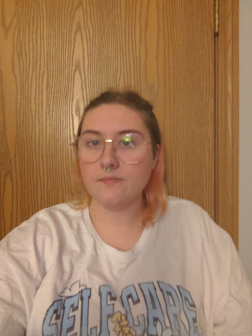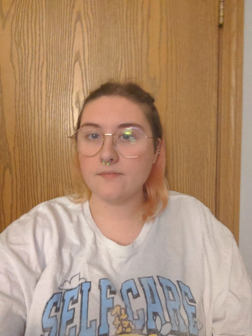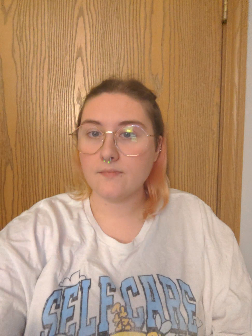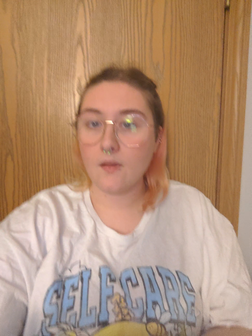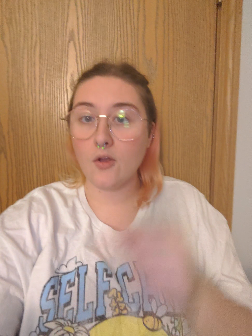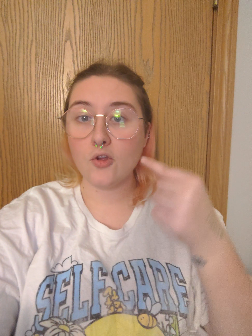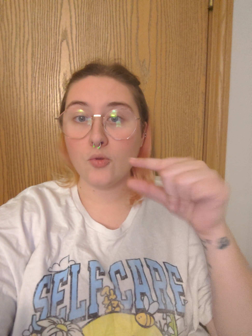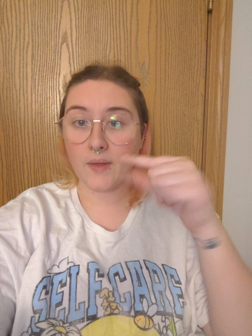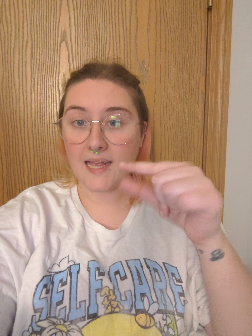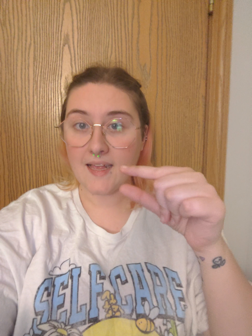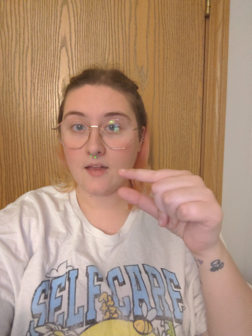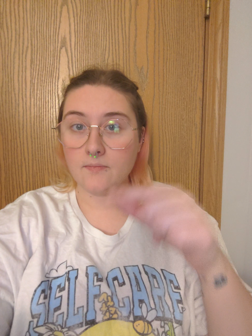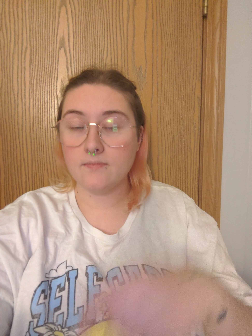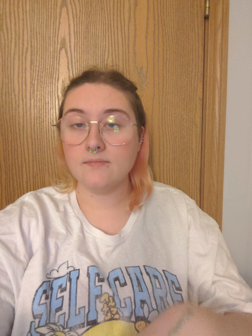green